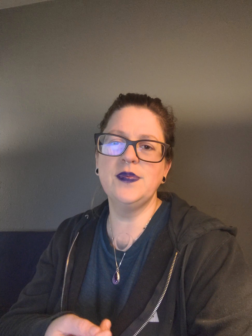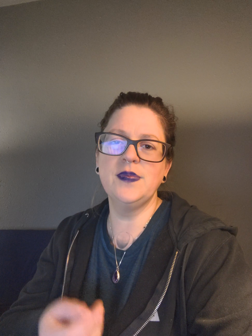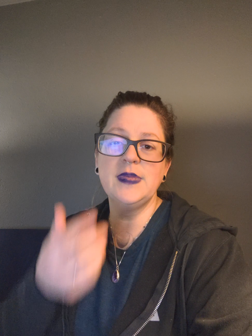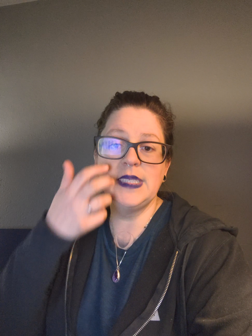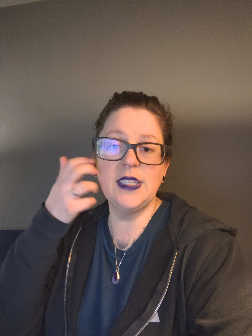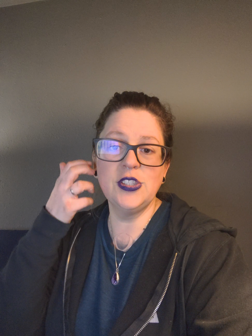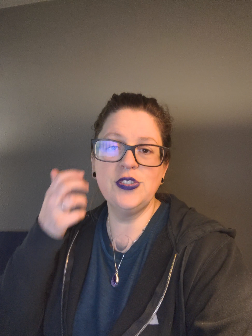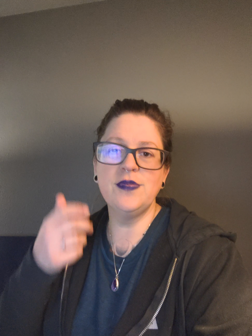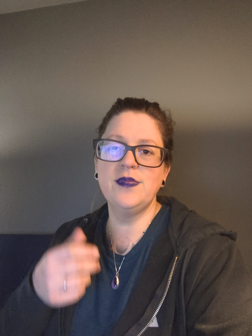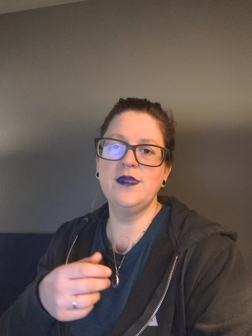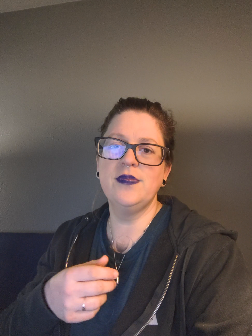tiger